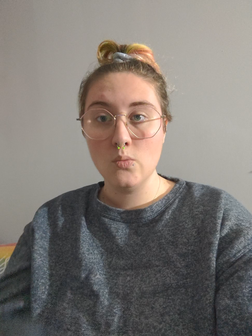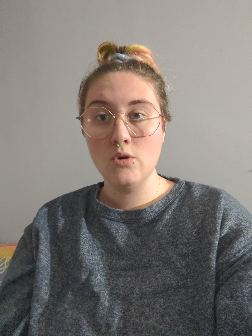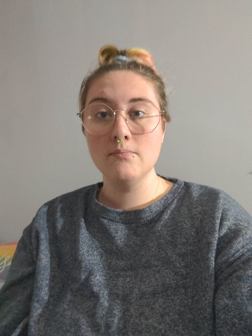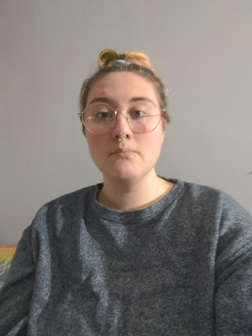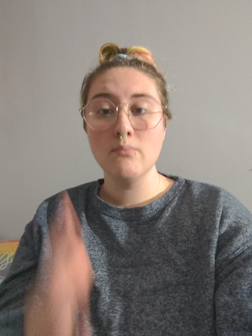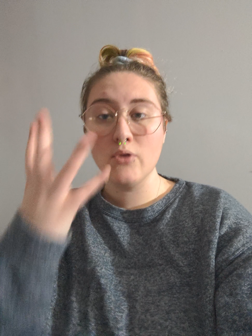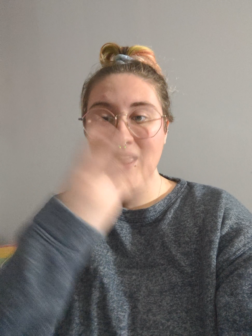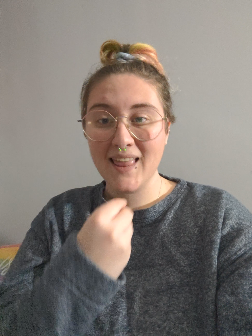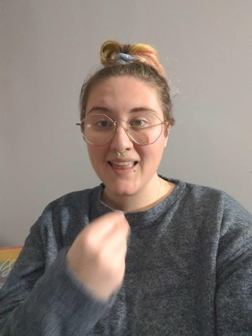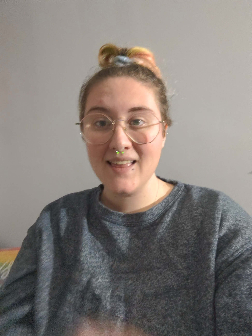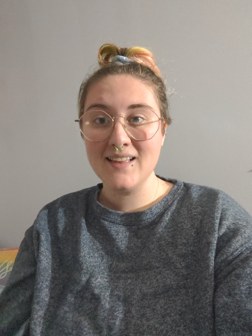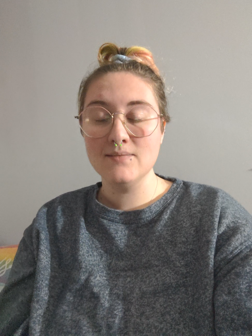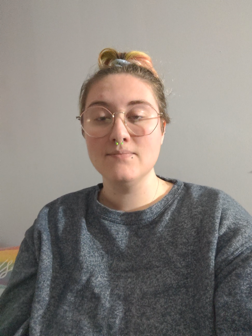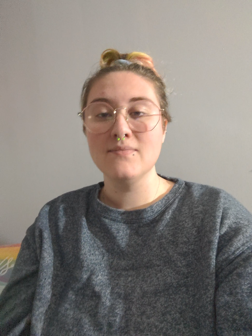pretty